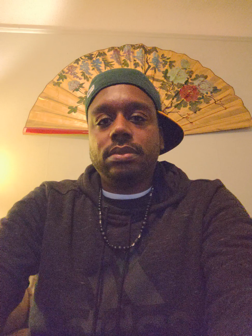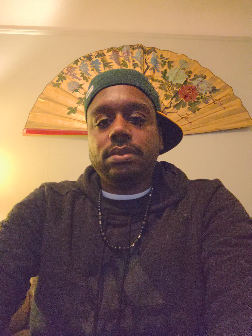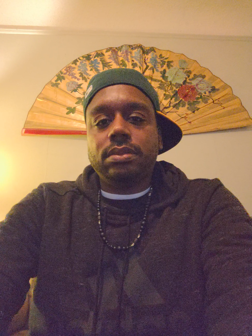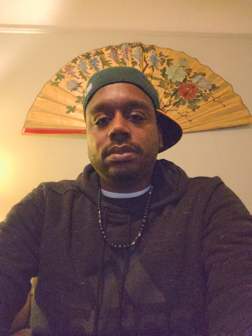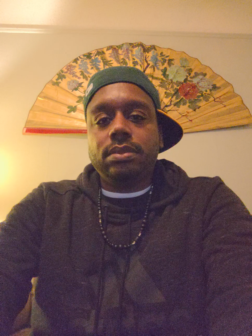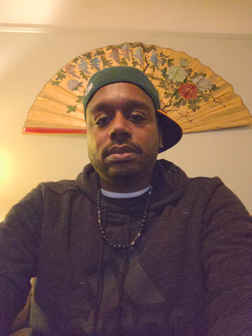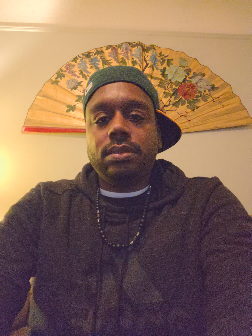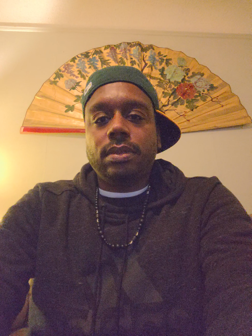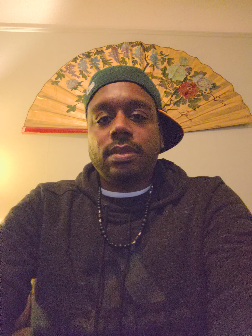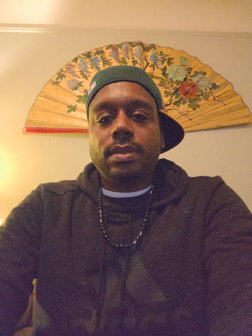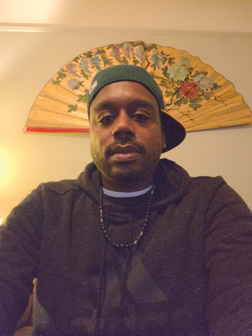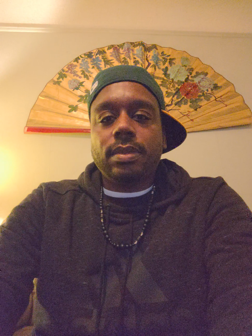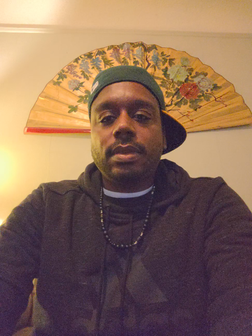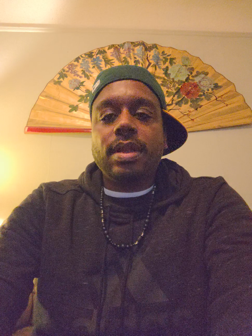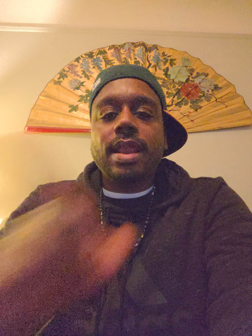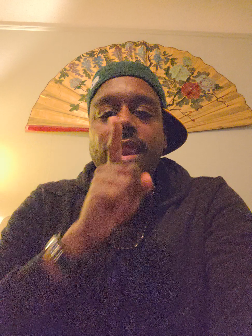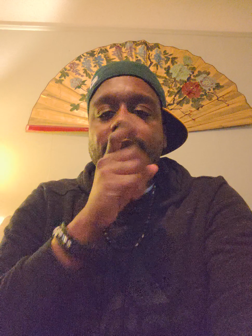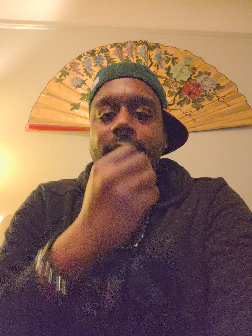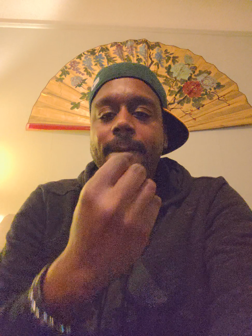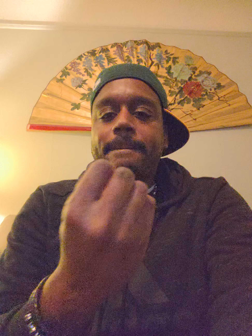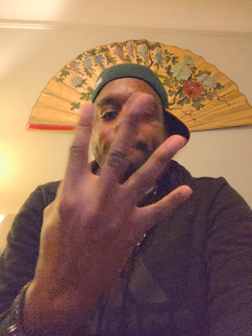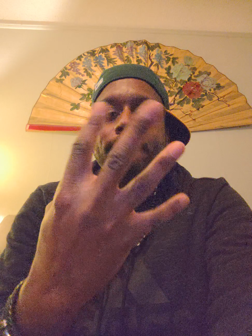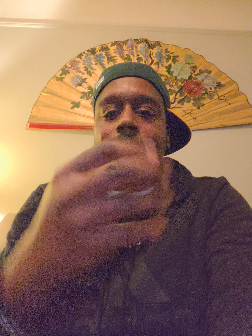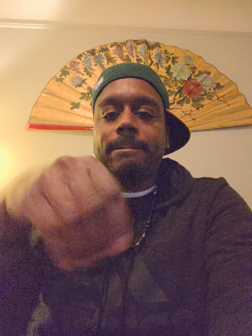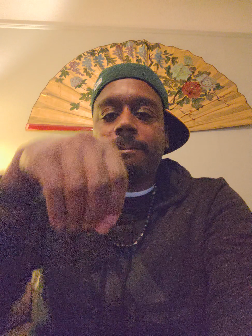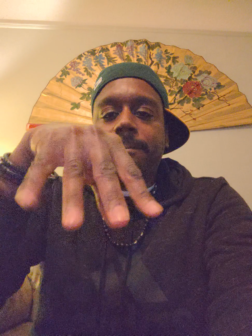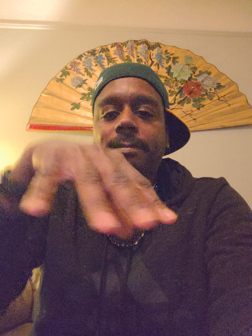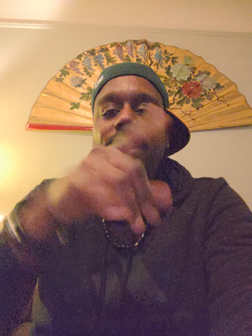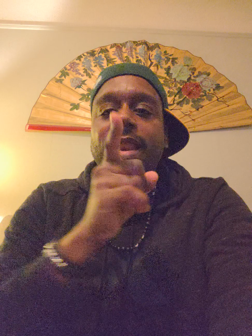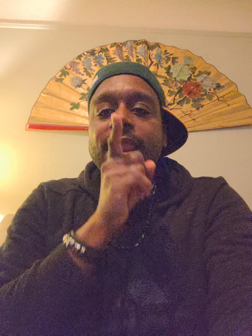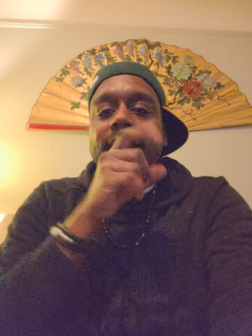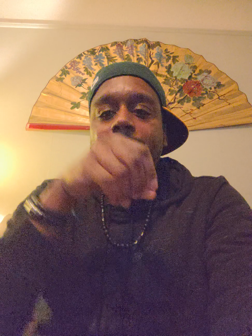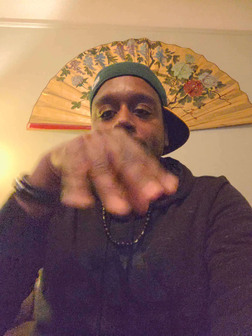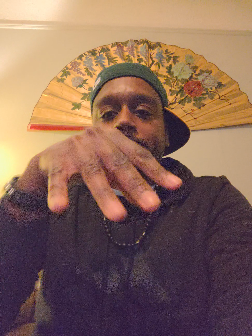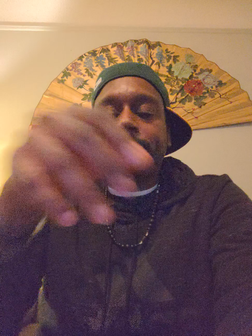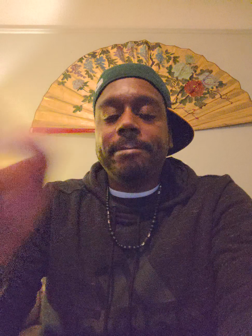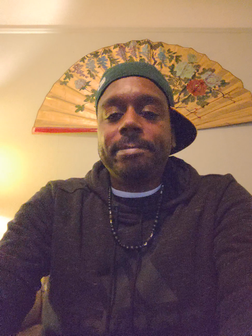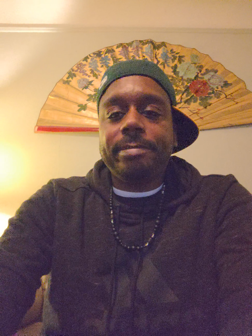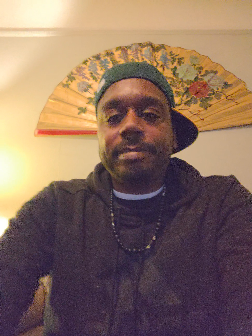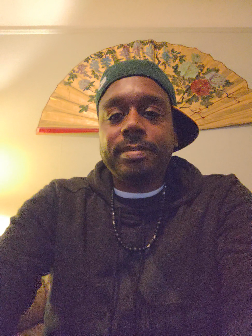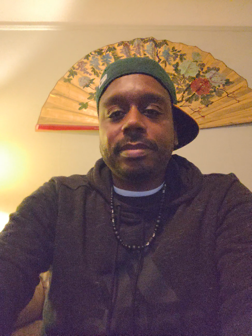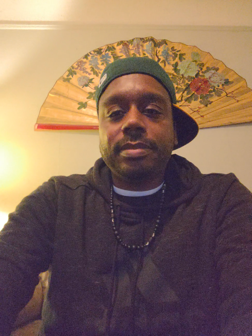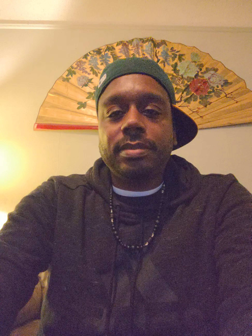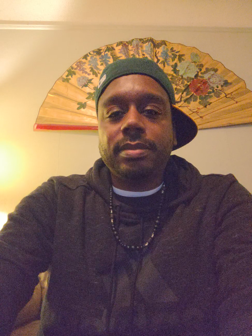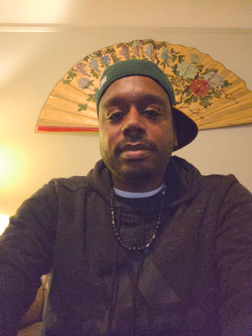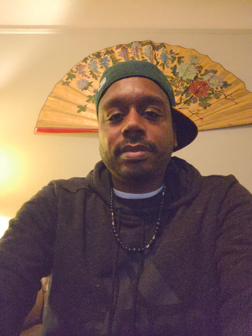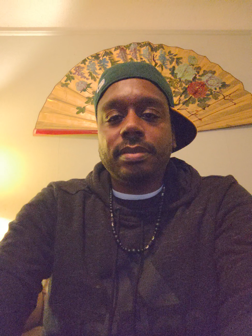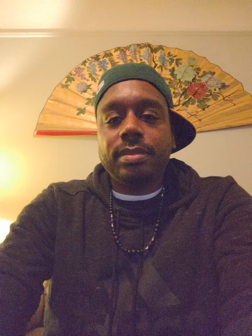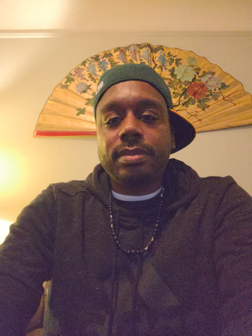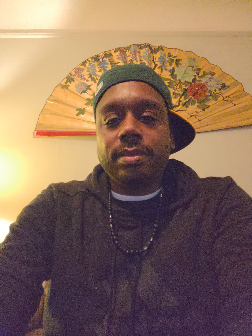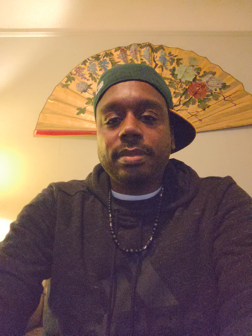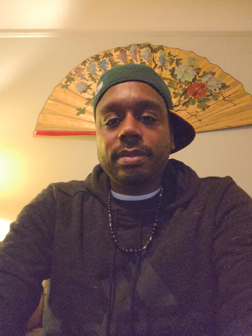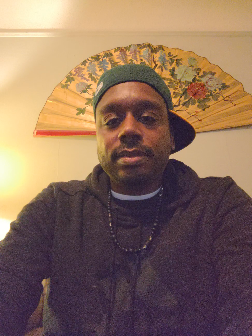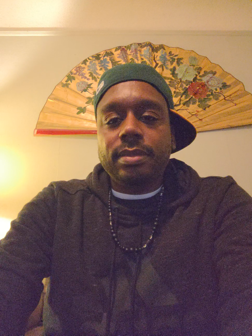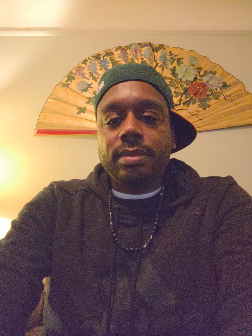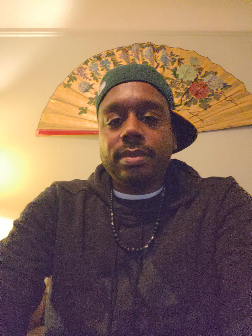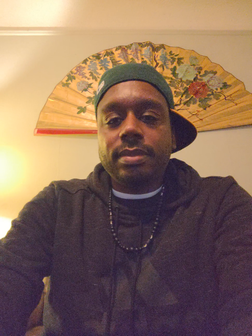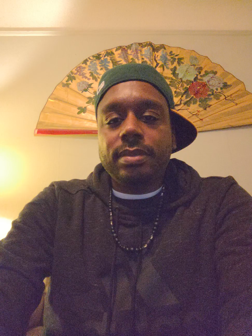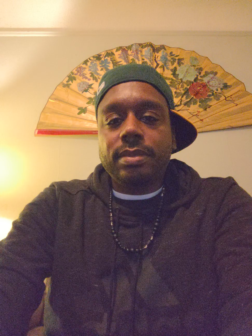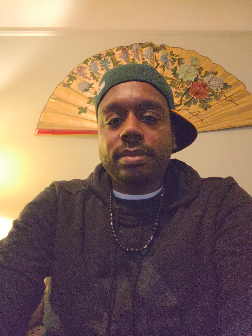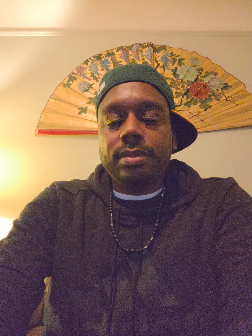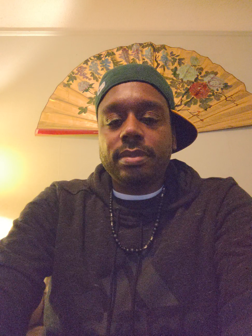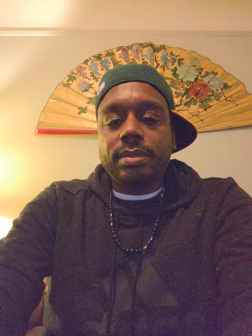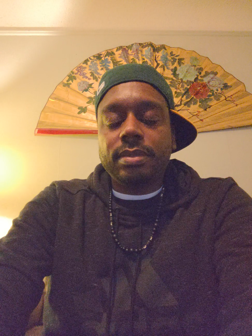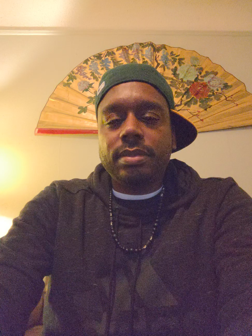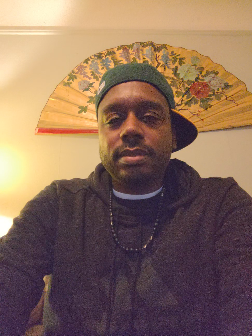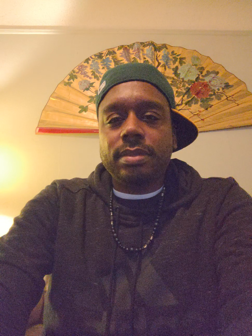lamp